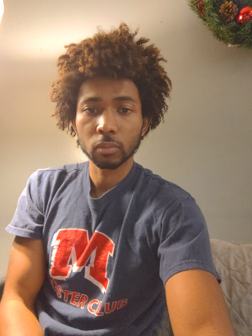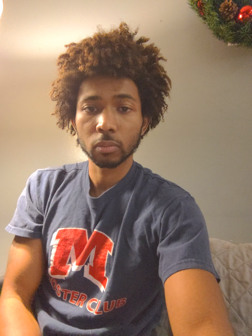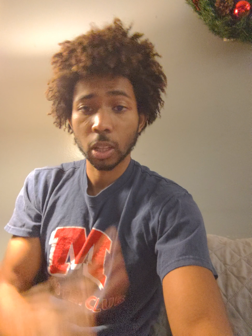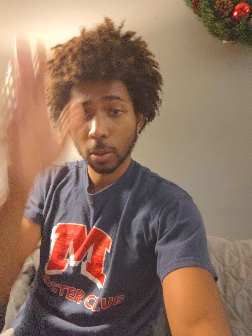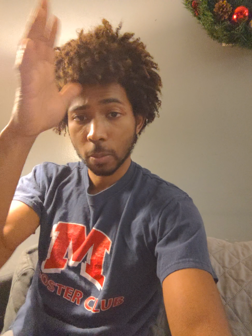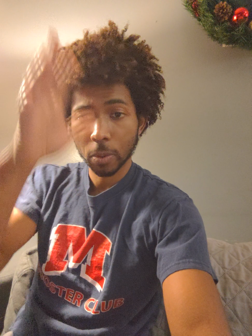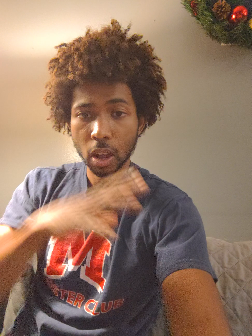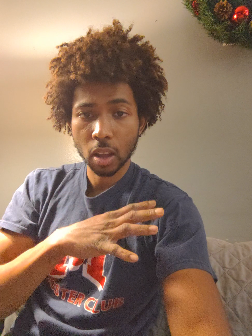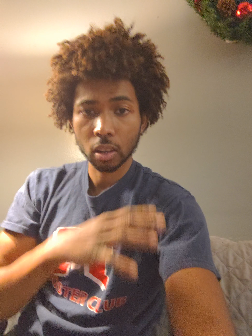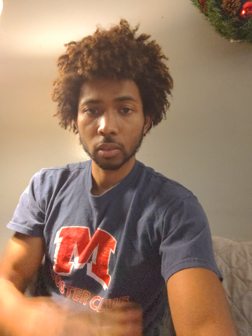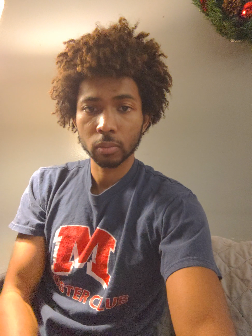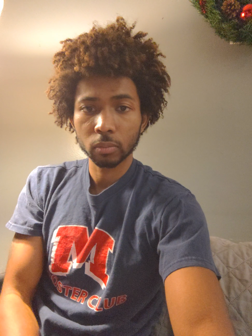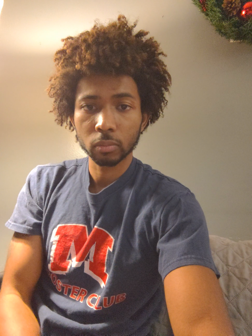man